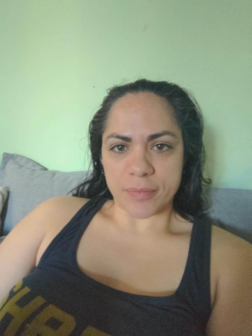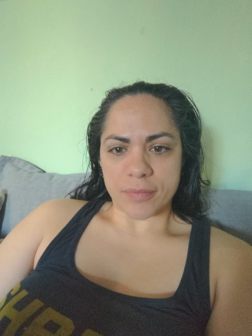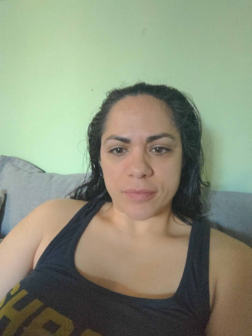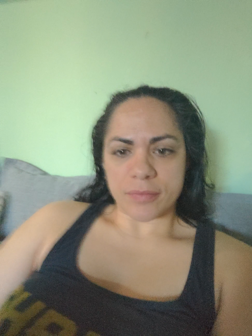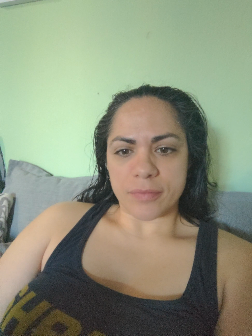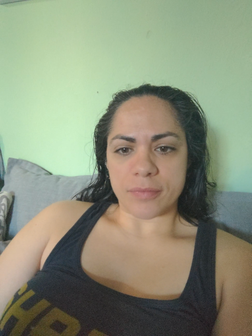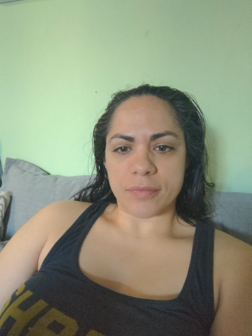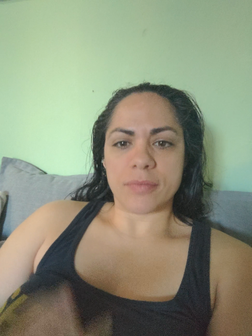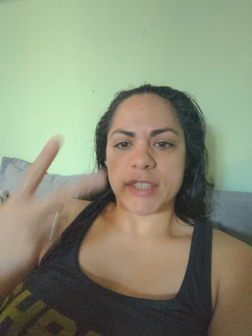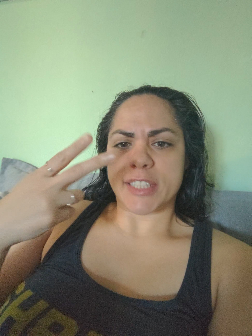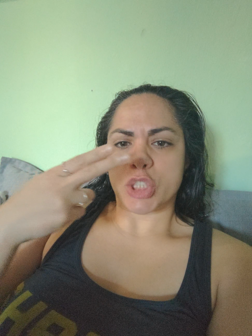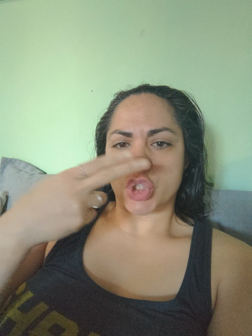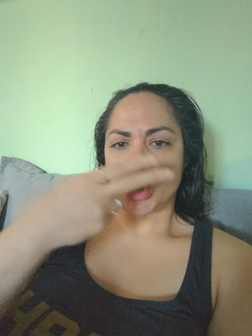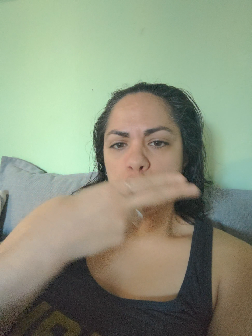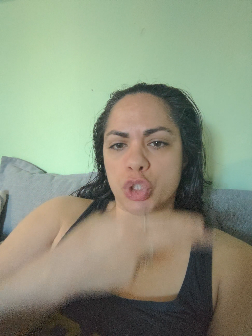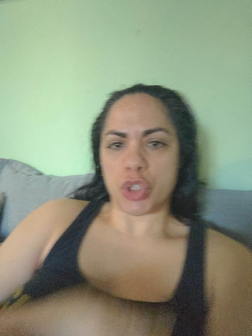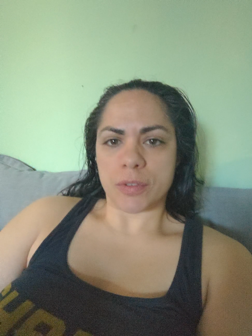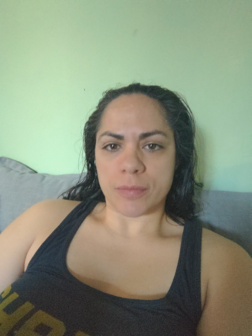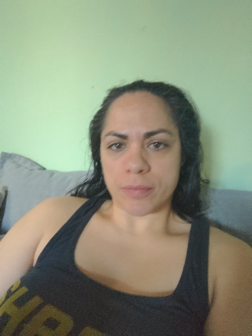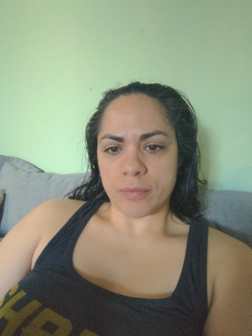scissors